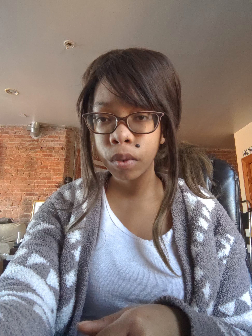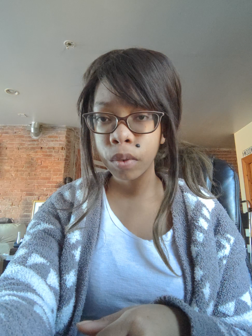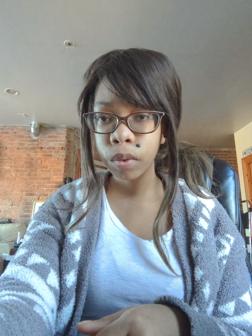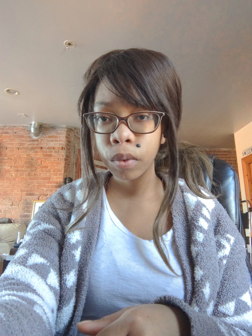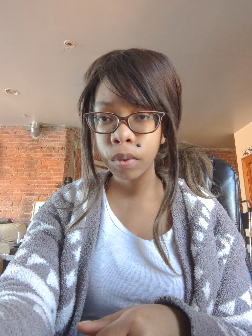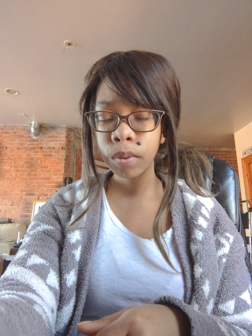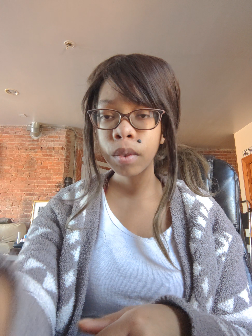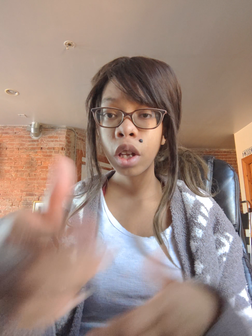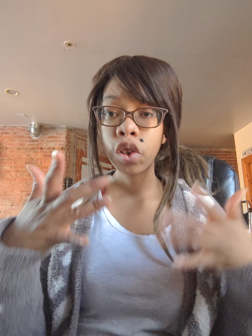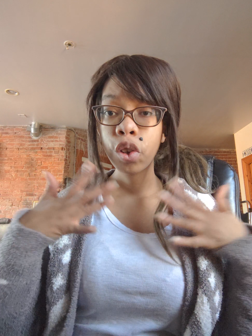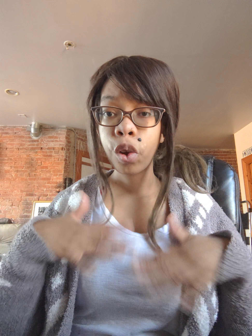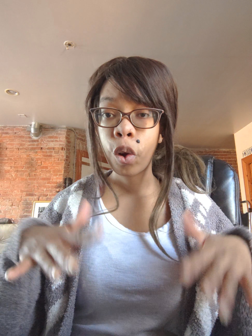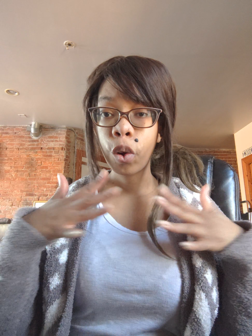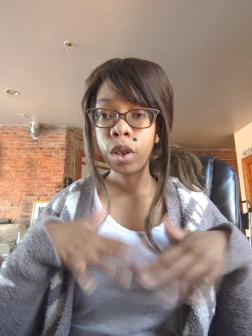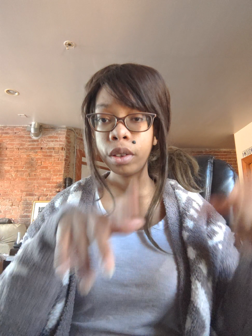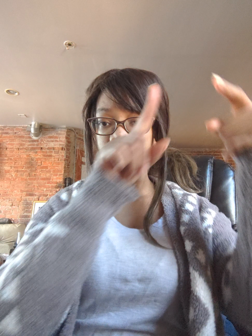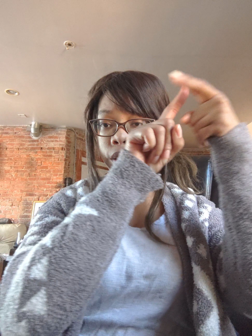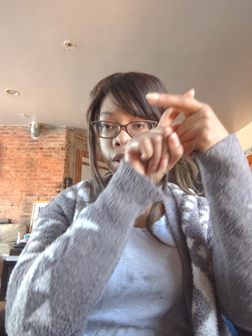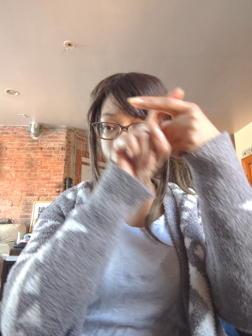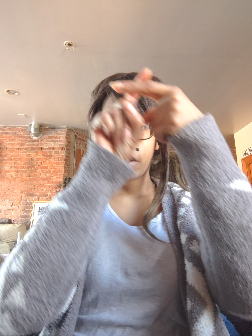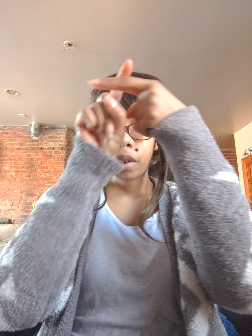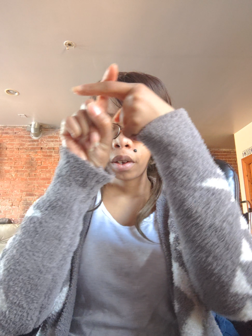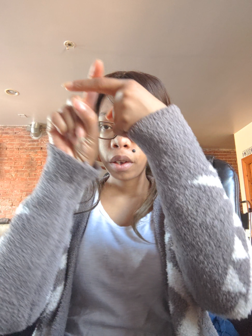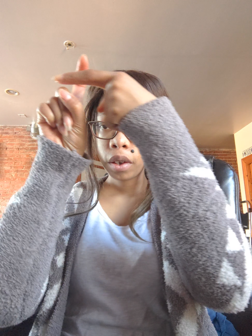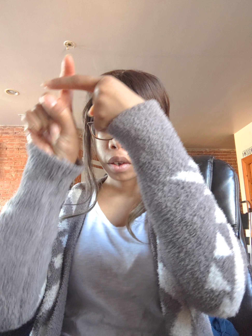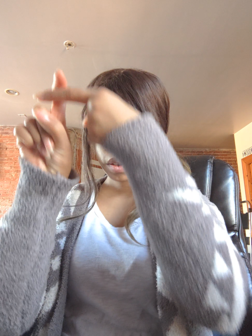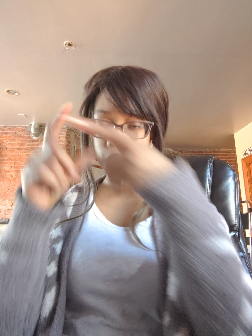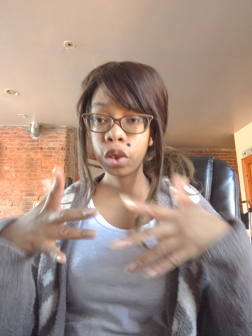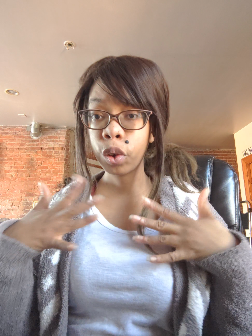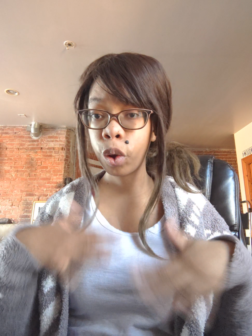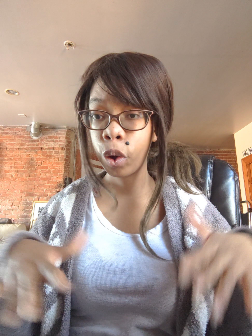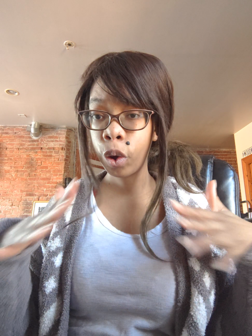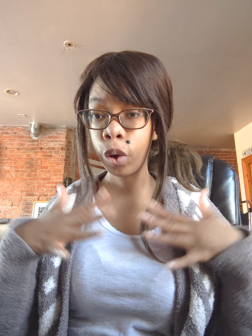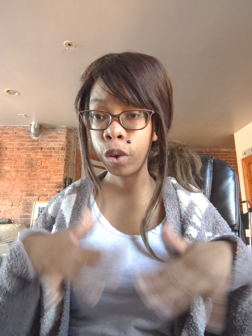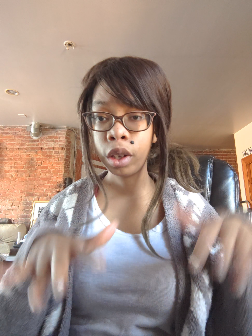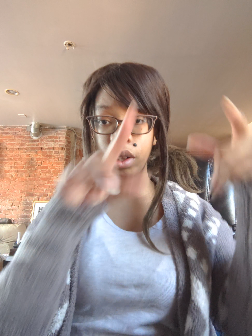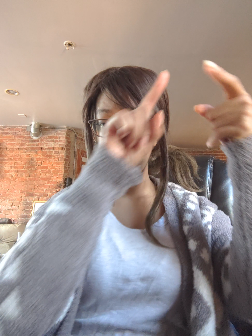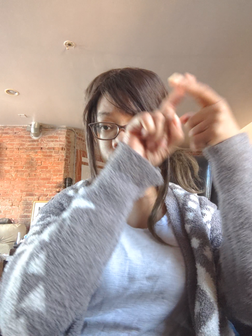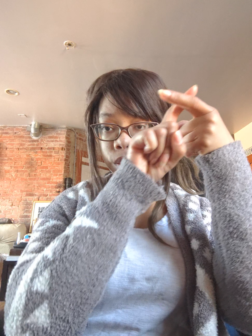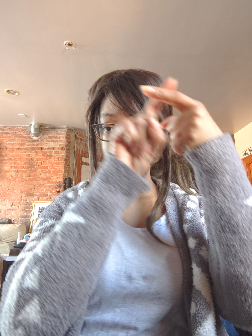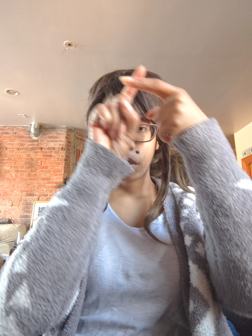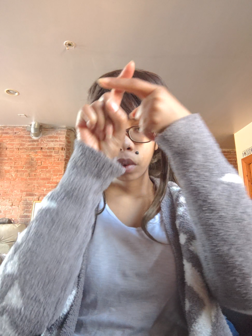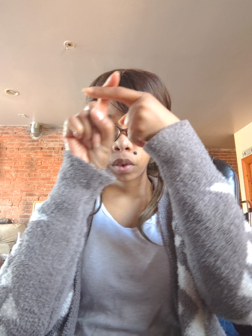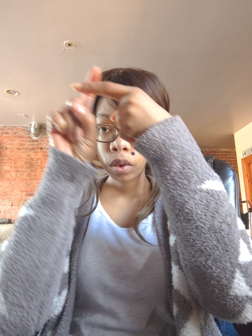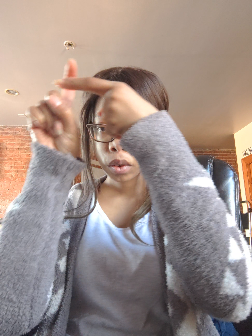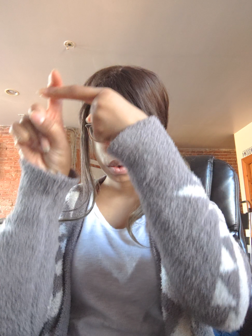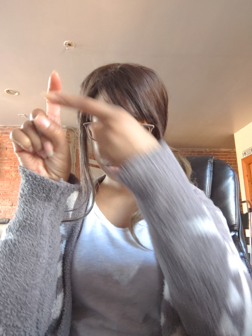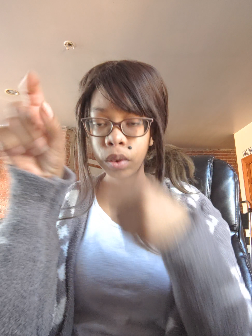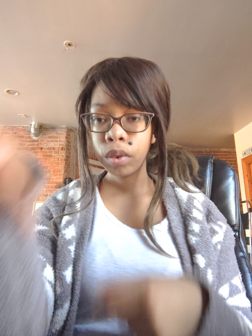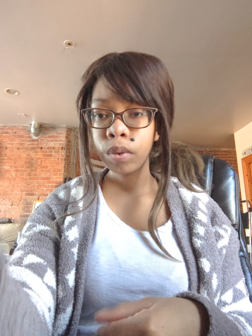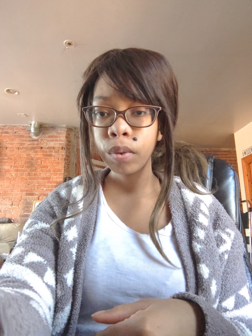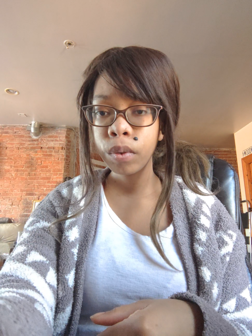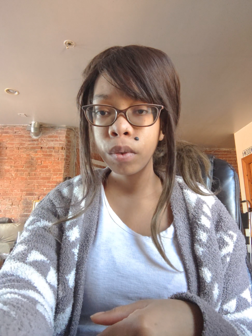closet